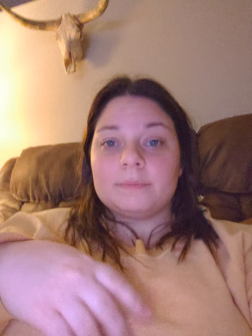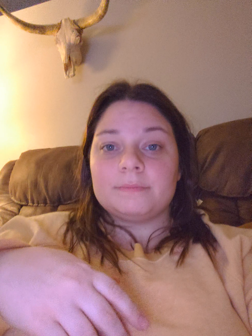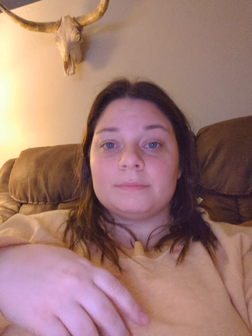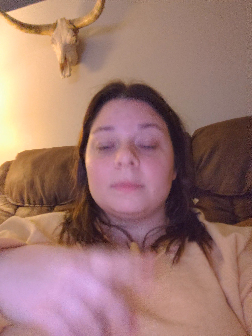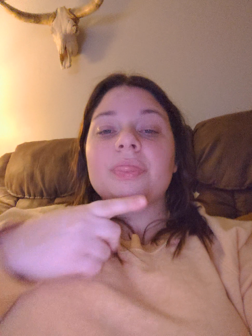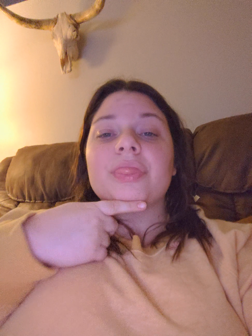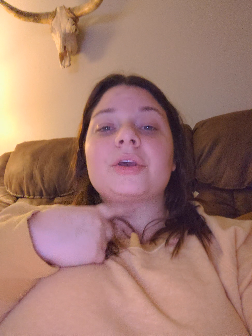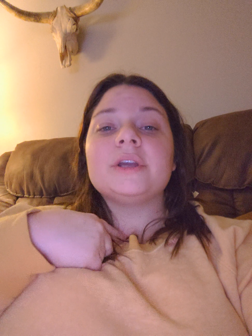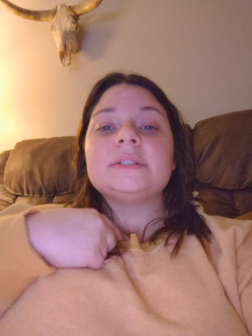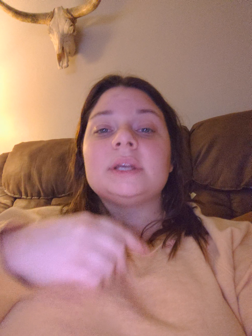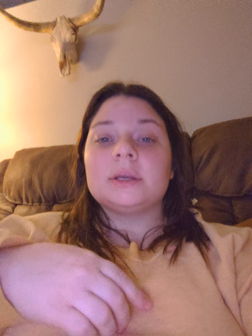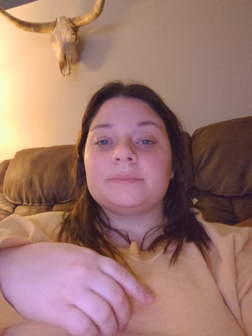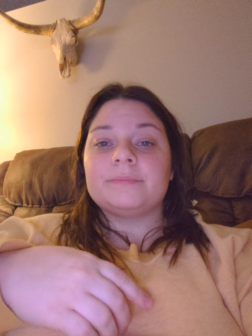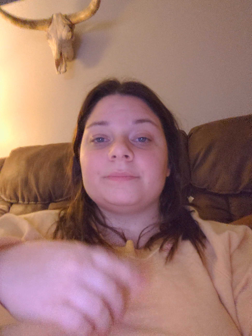thirsty